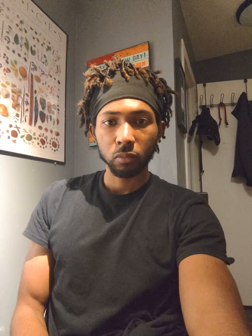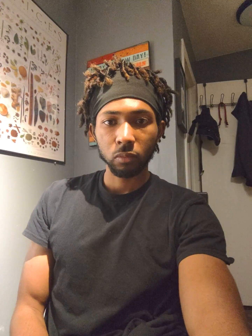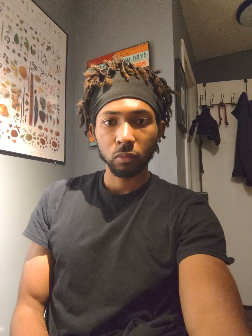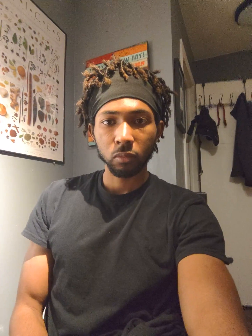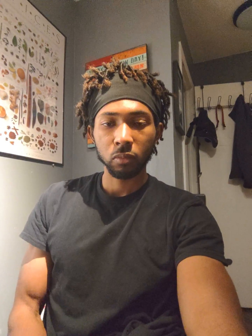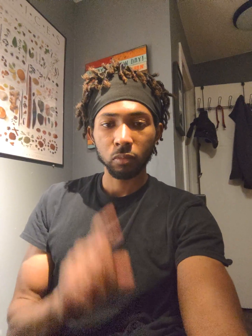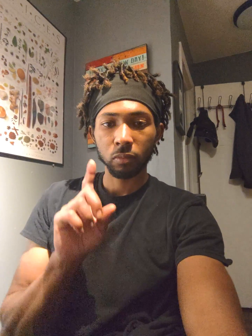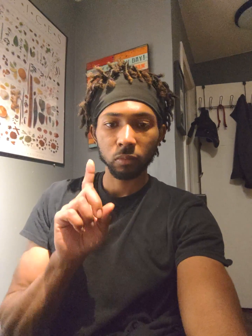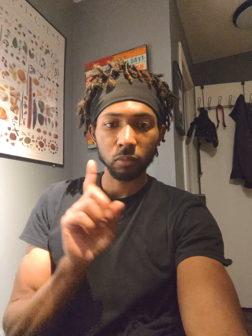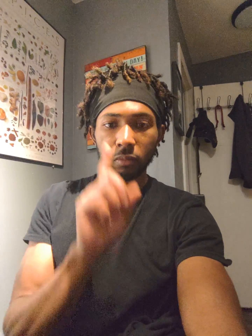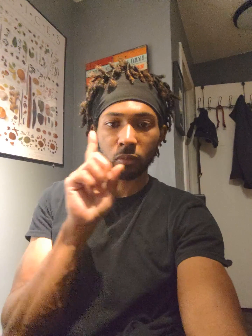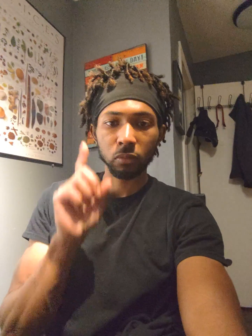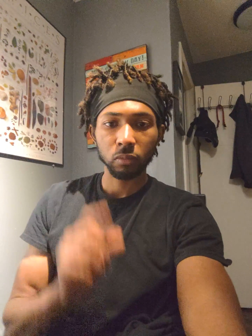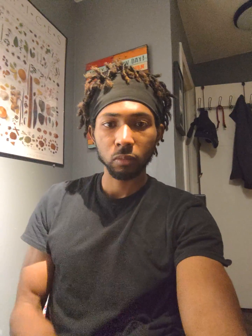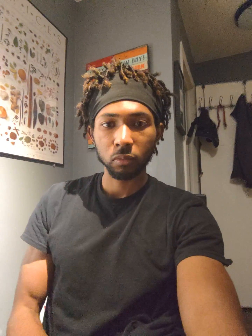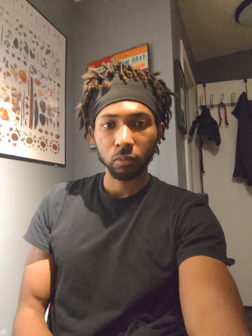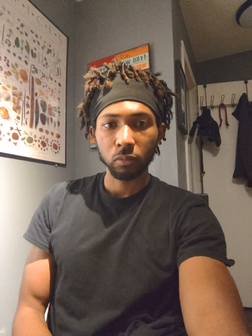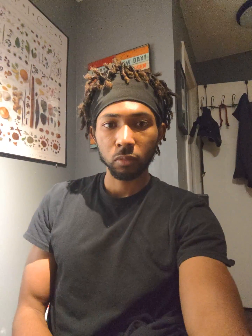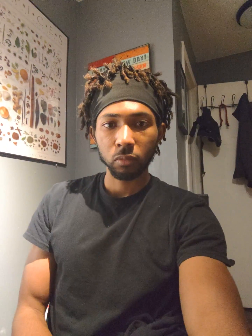bump